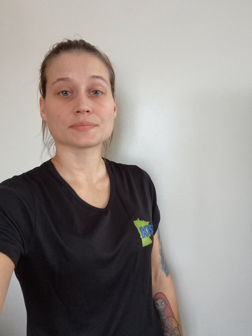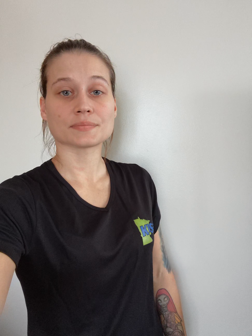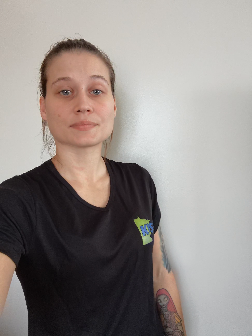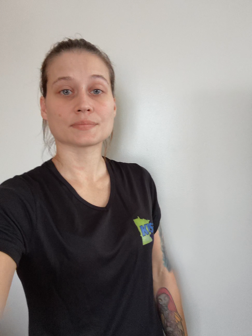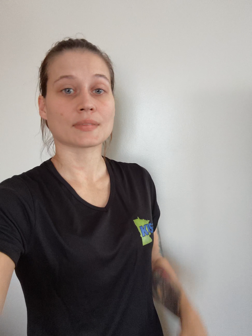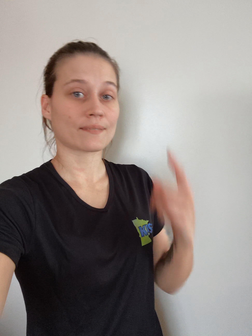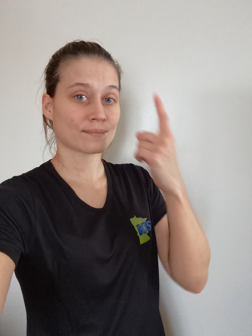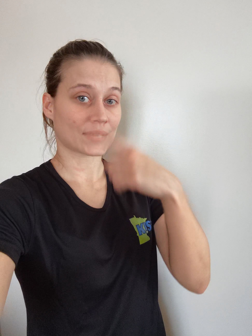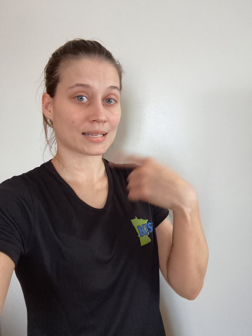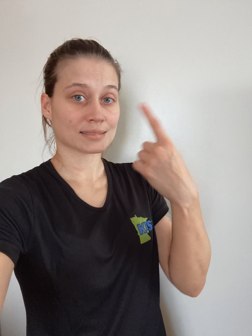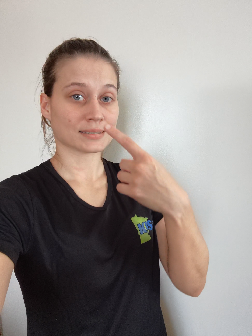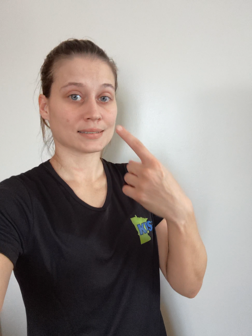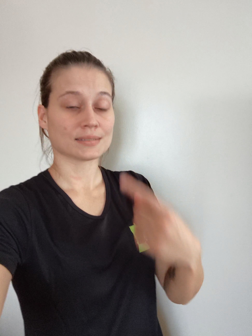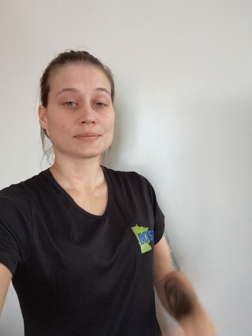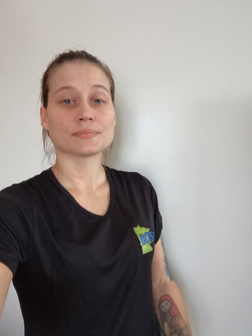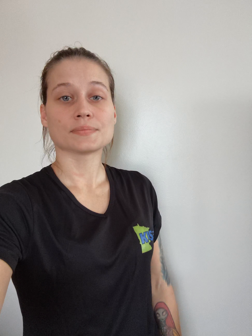face